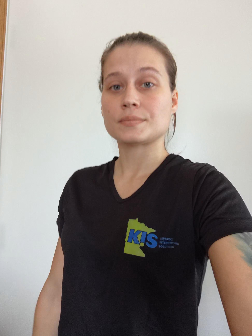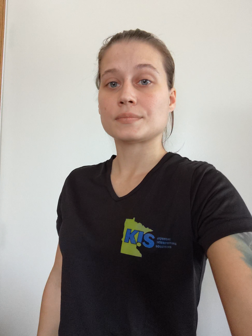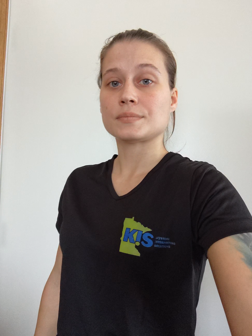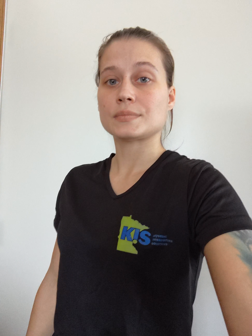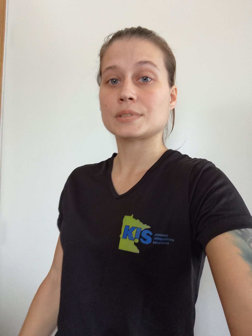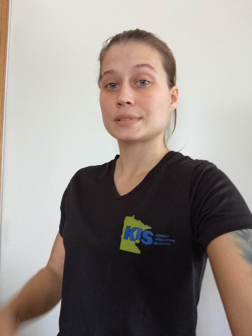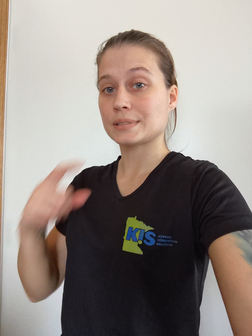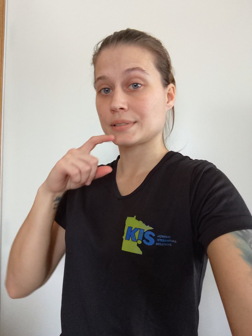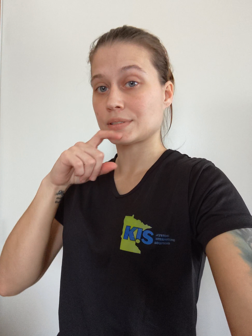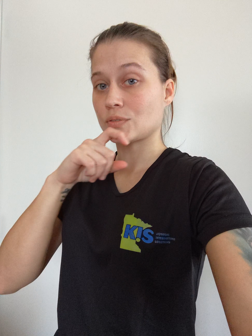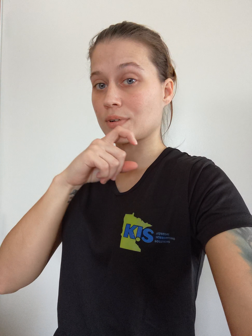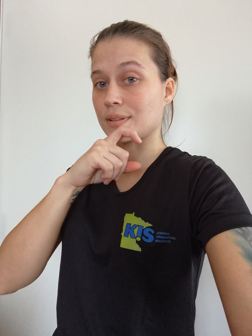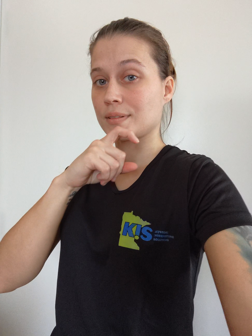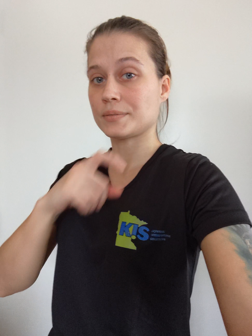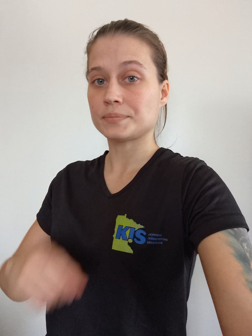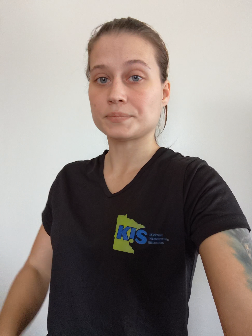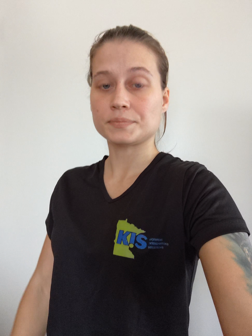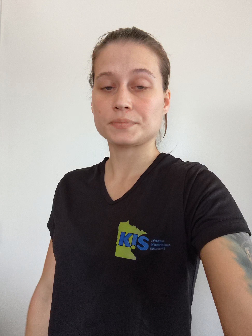cereal